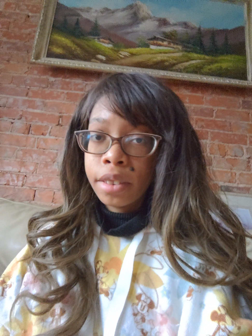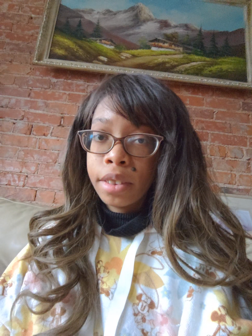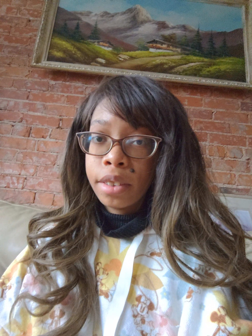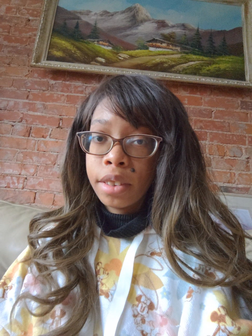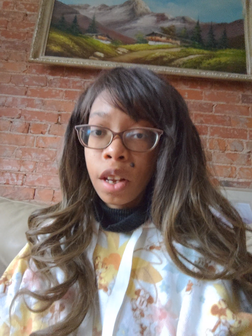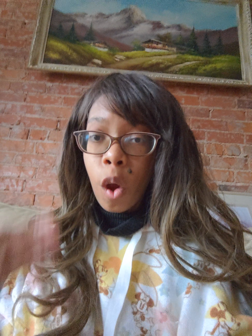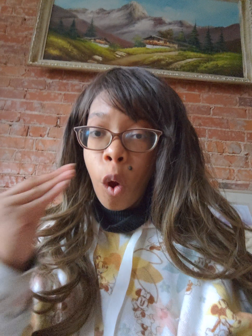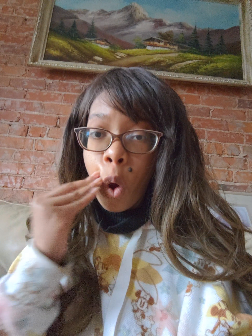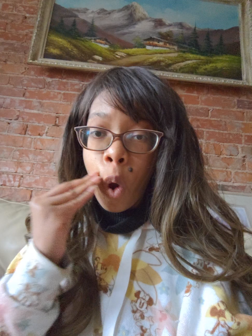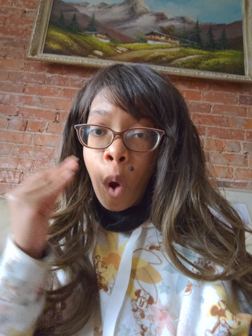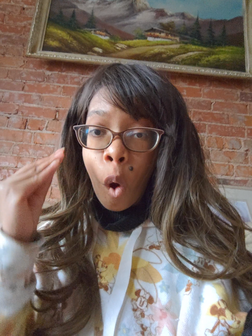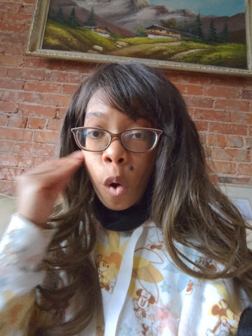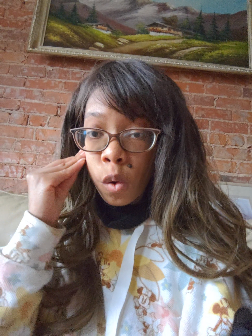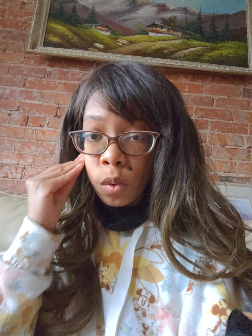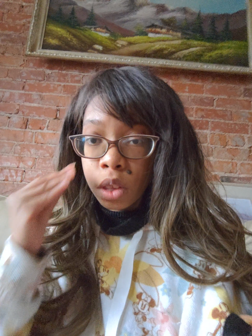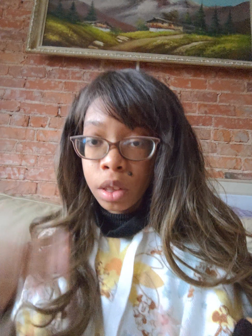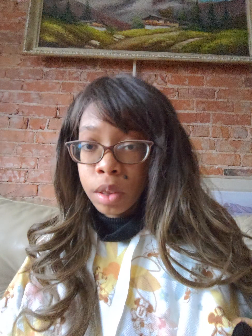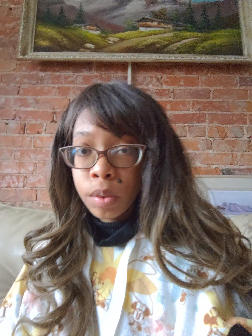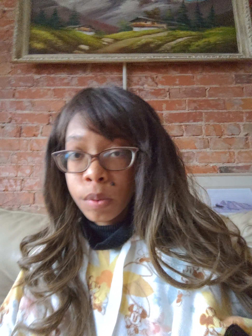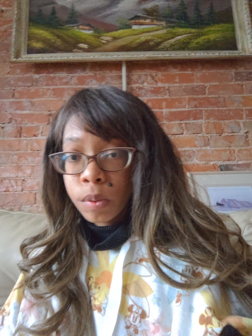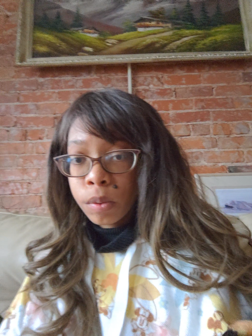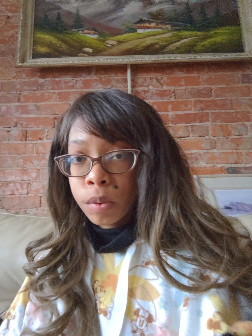home